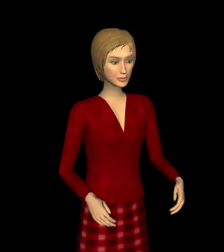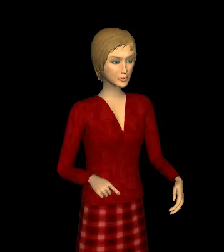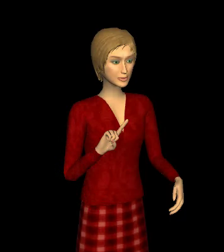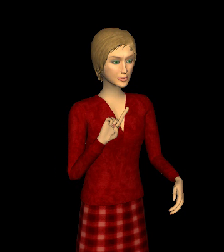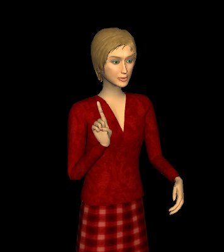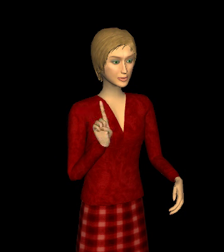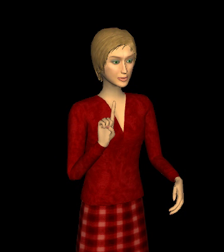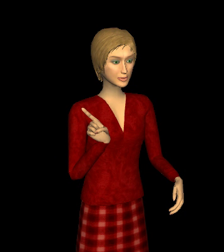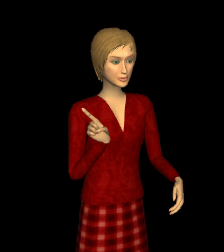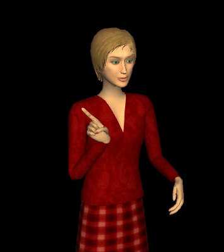لا